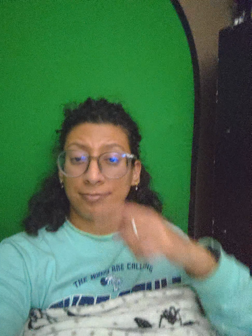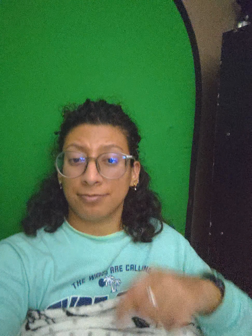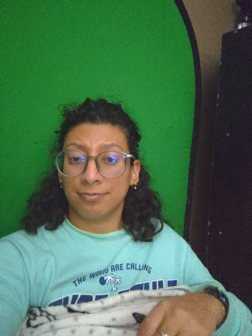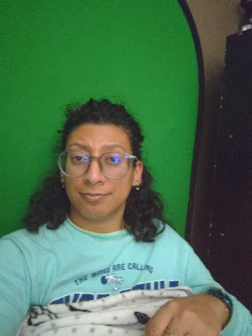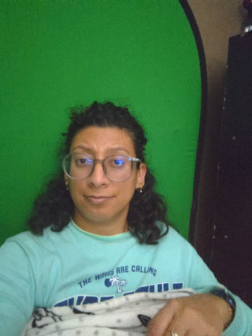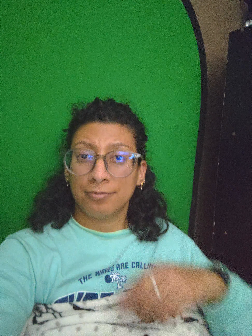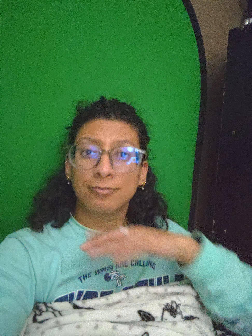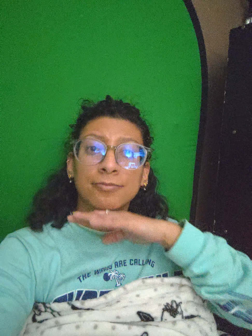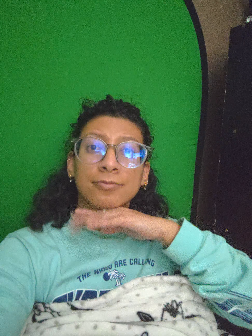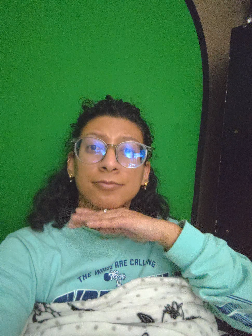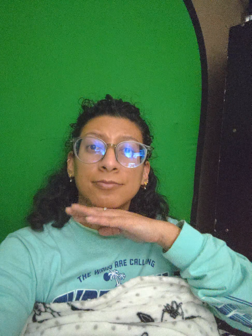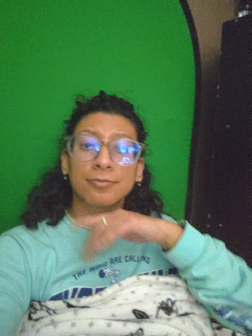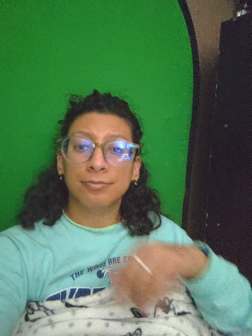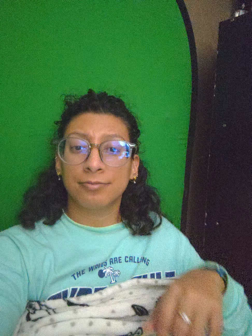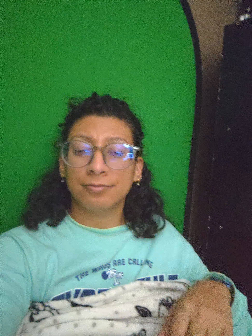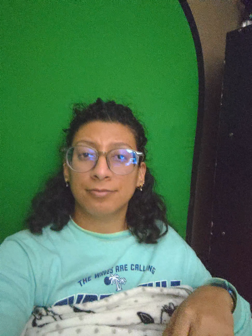dirty